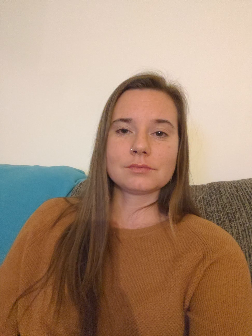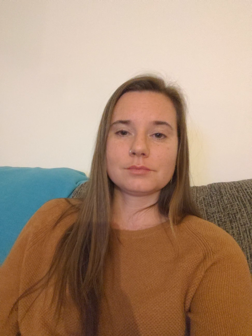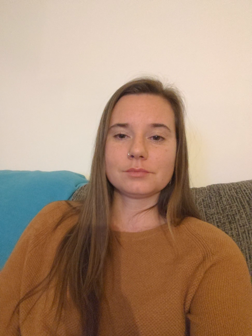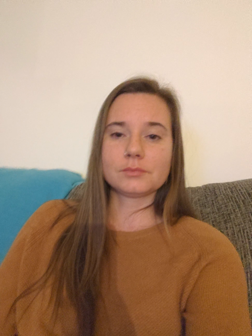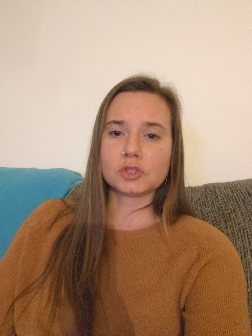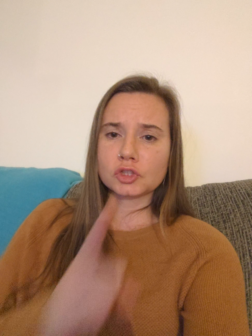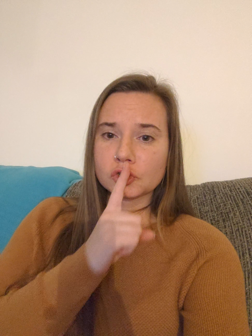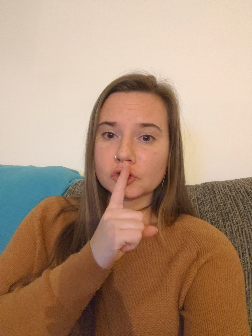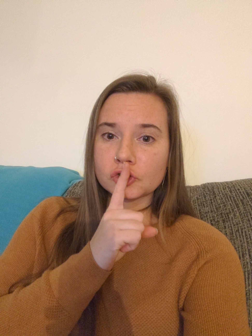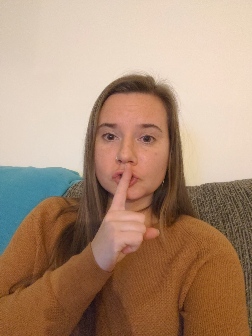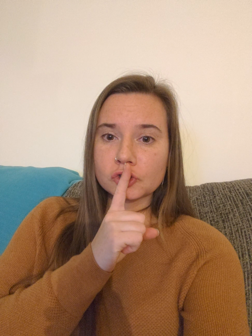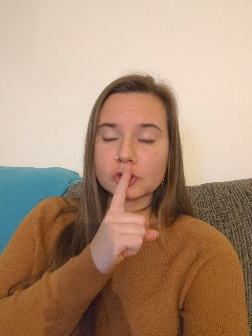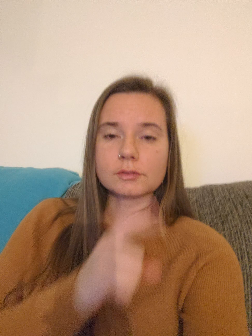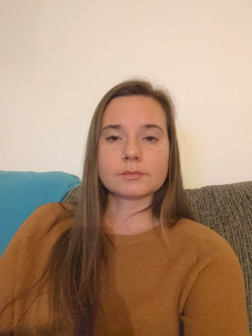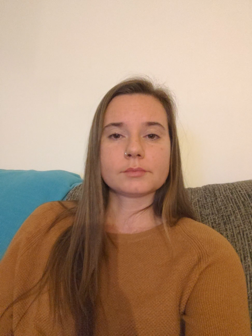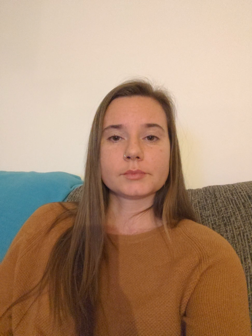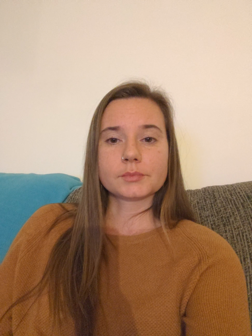shhh